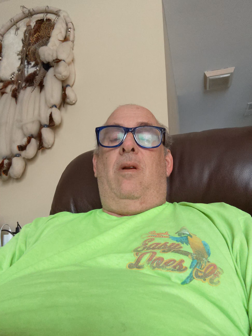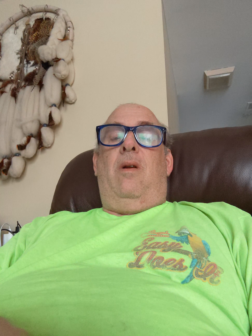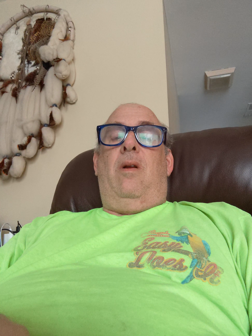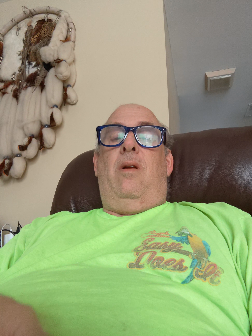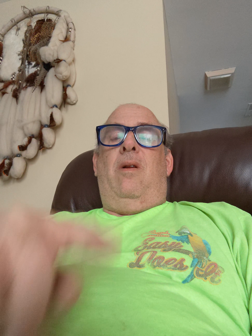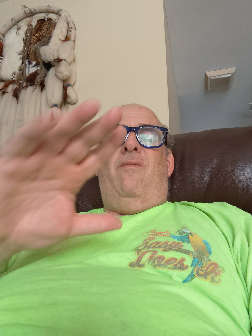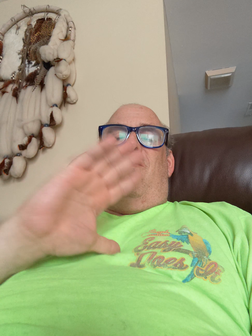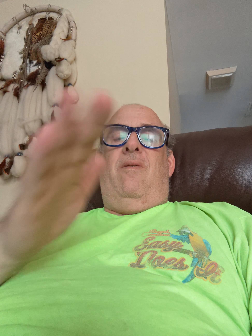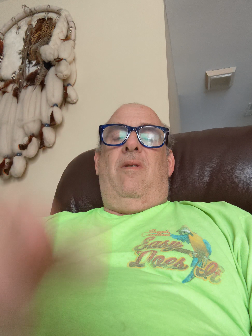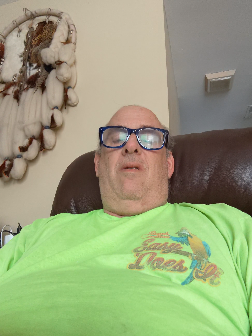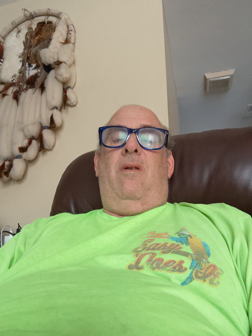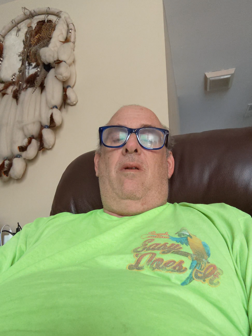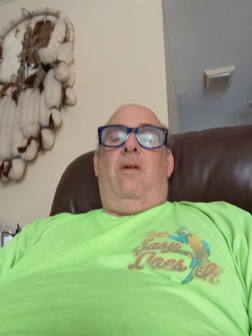fine